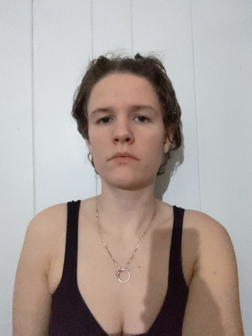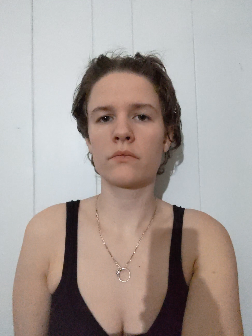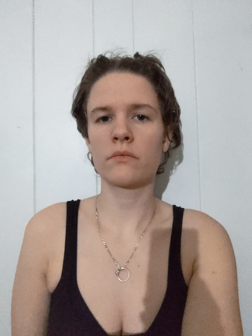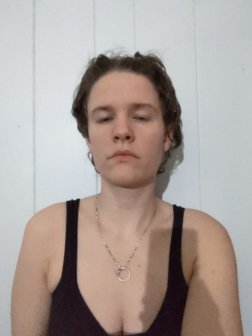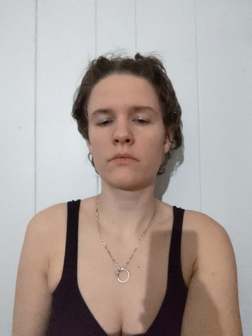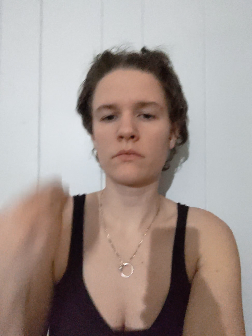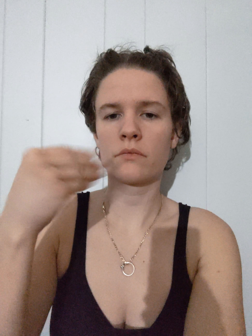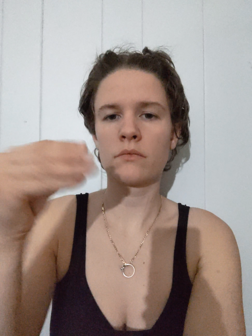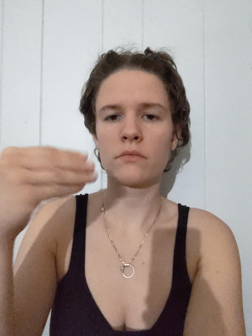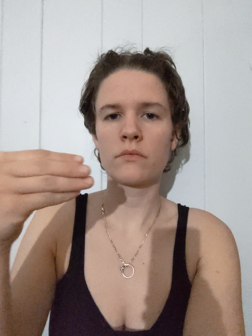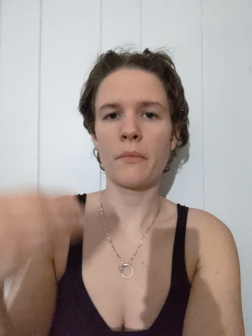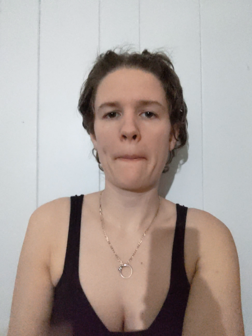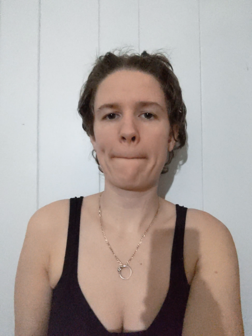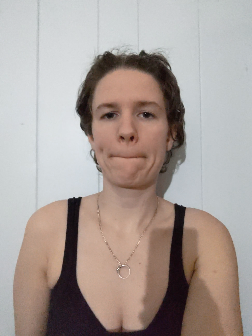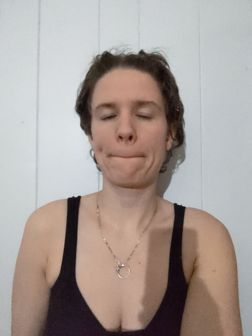store